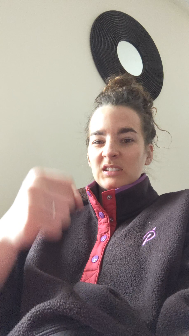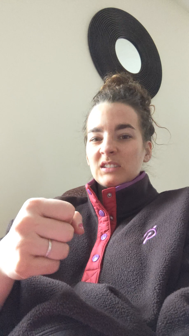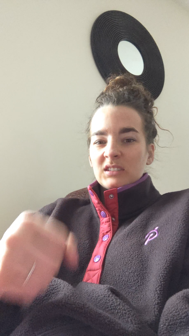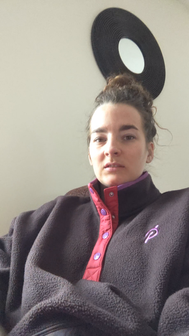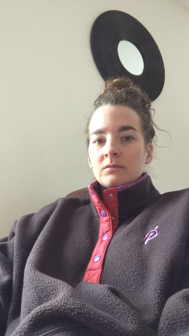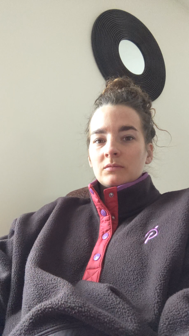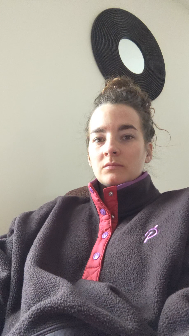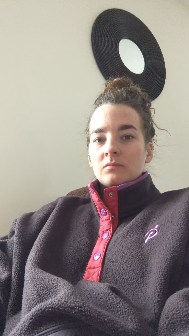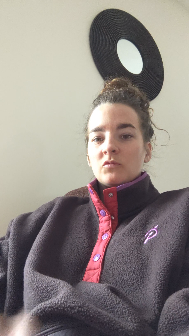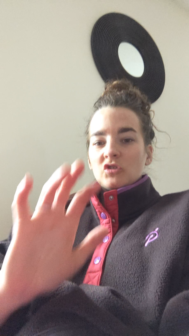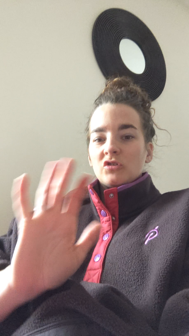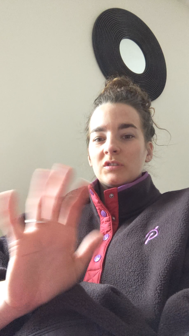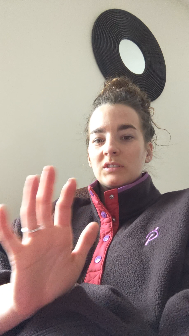cheese